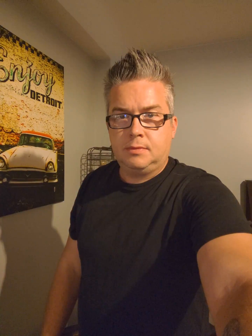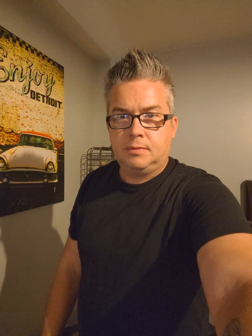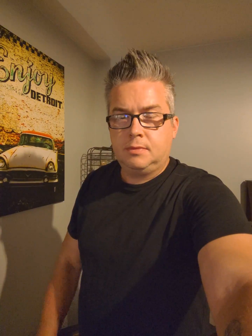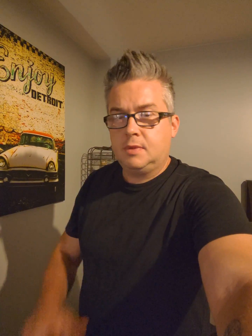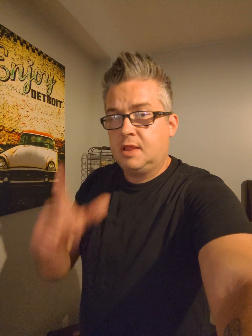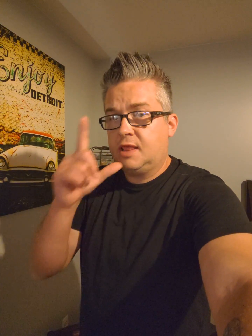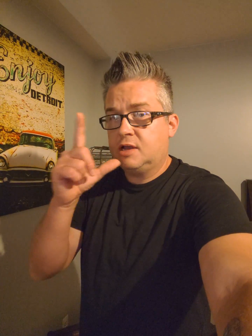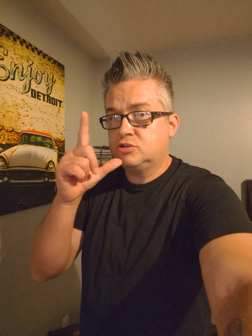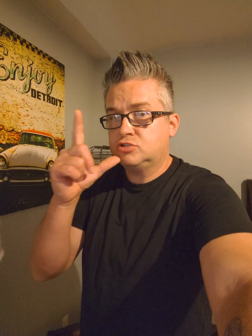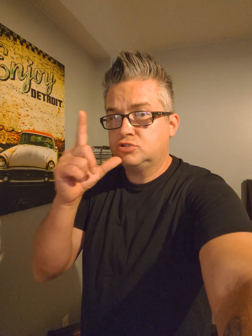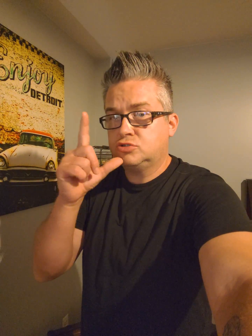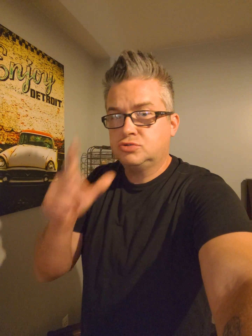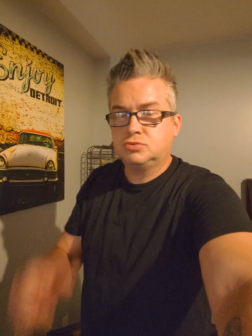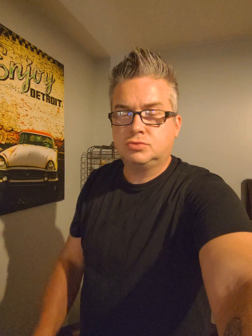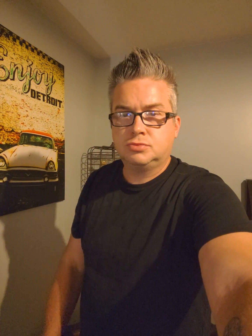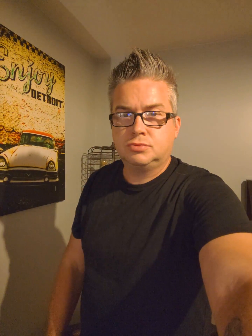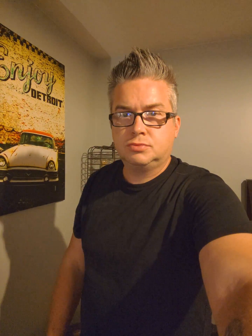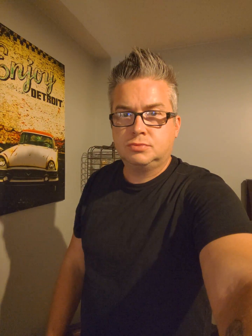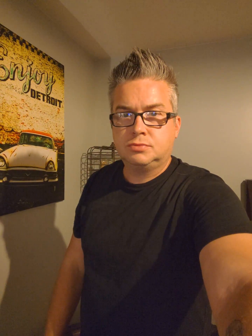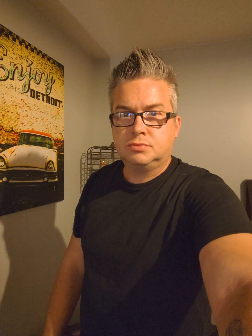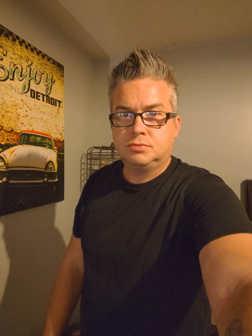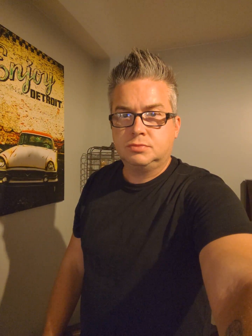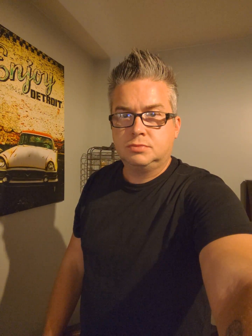lunch